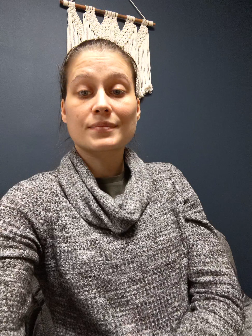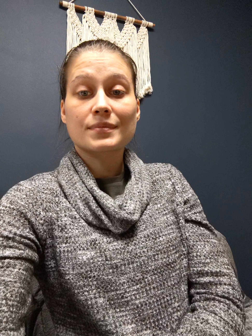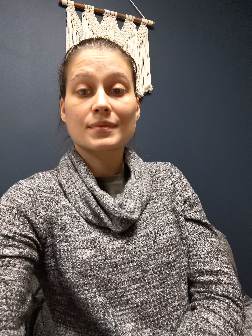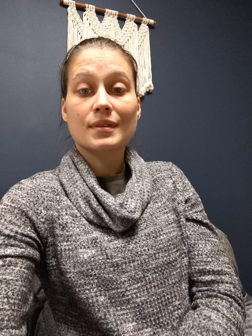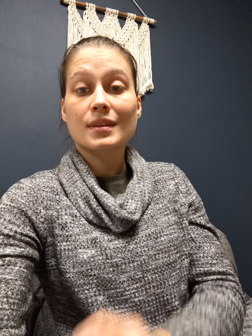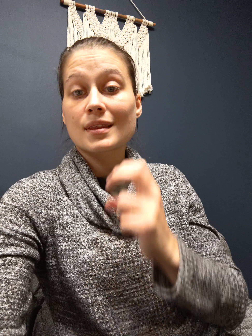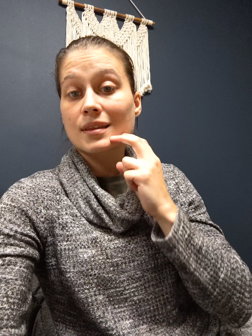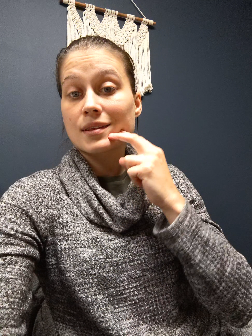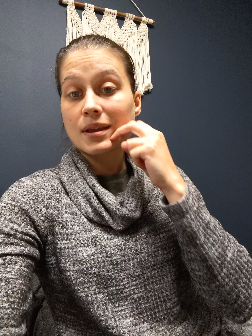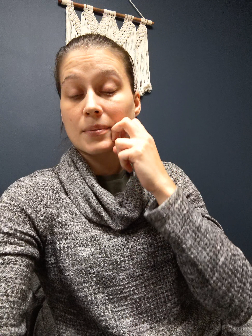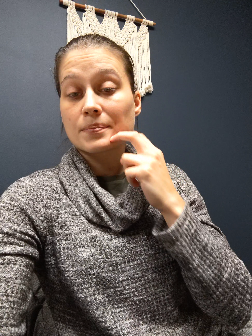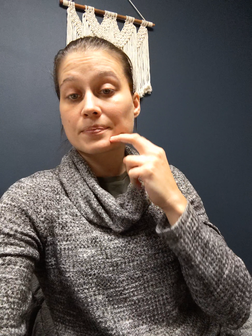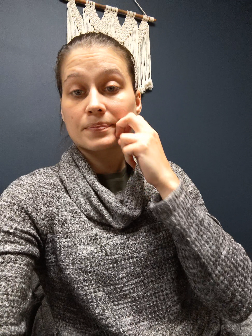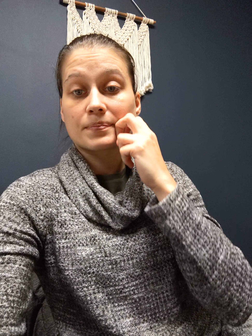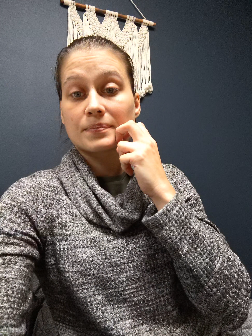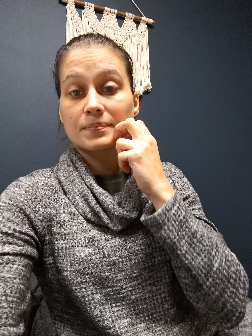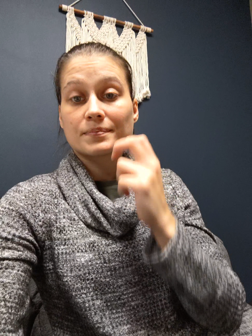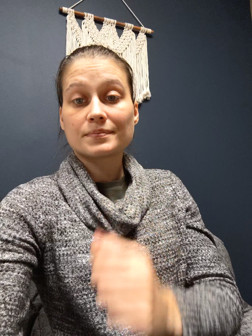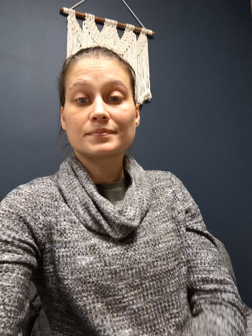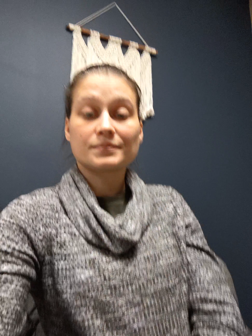gum